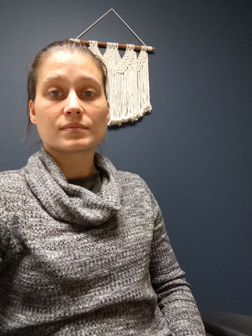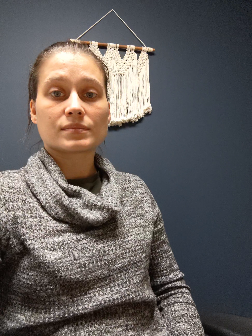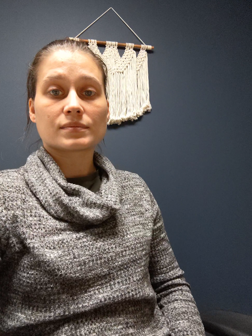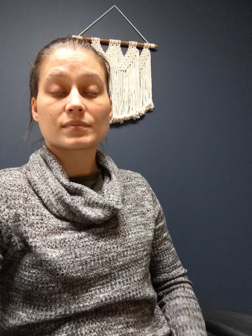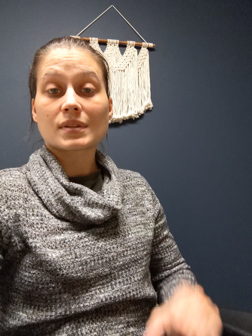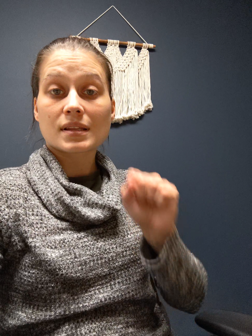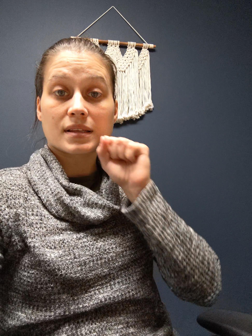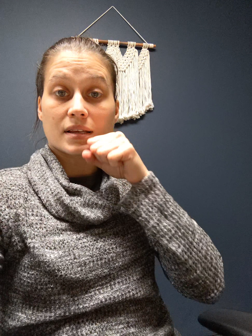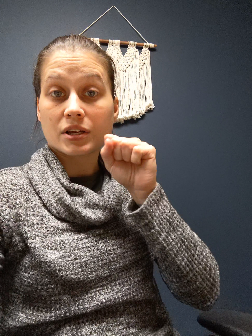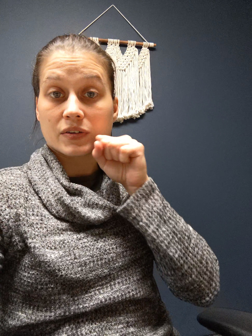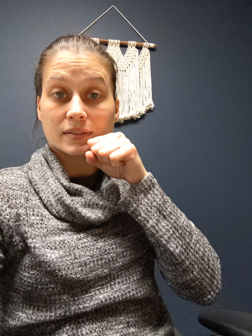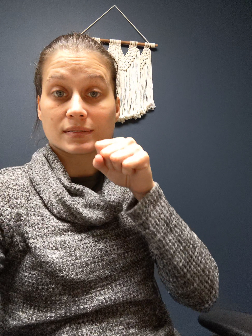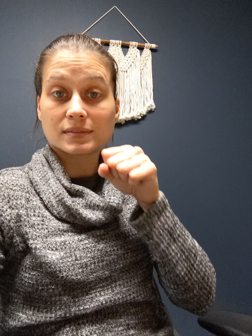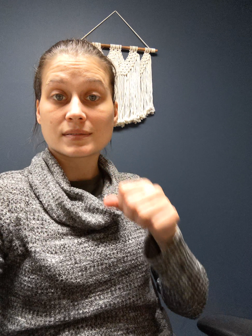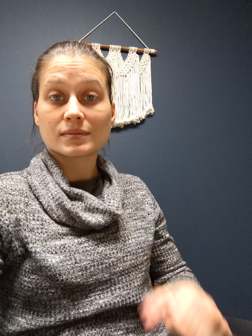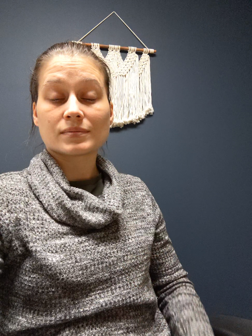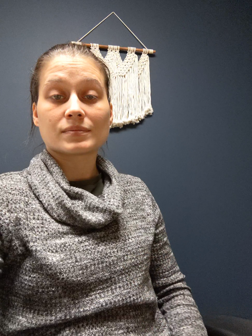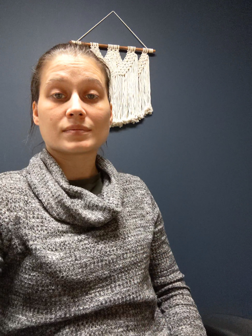carrot